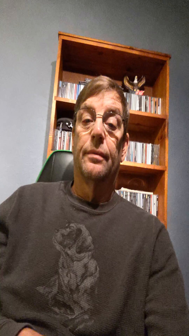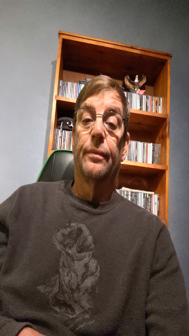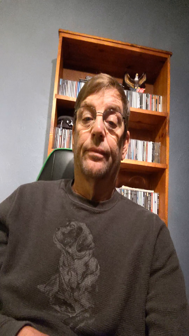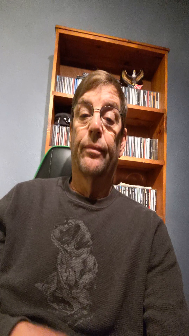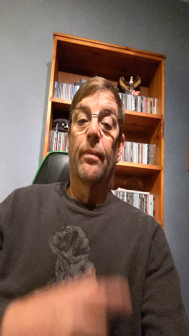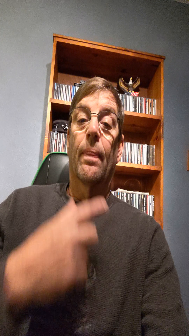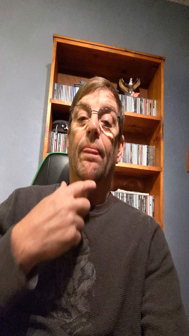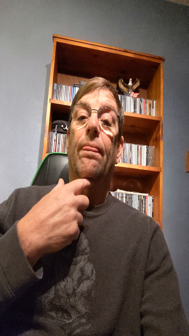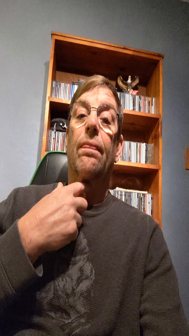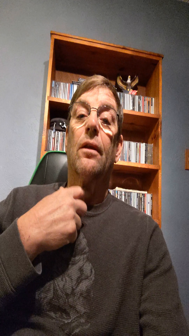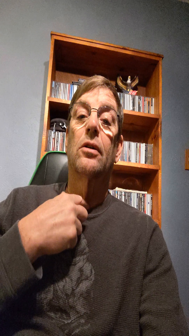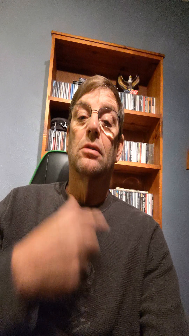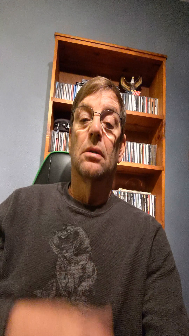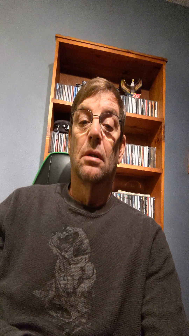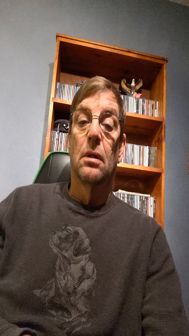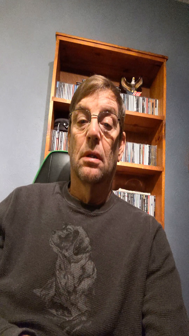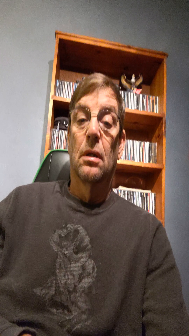thirsty